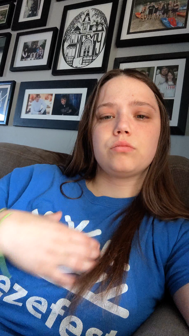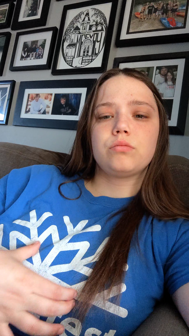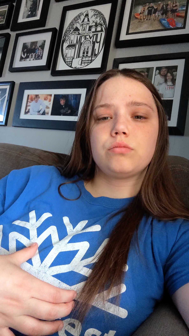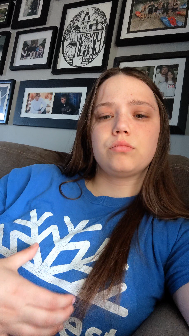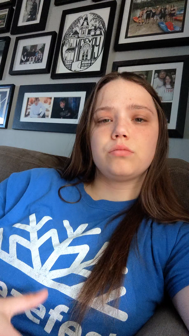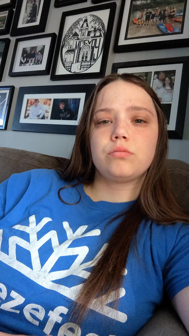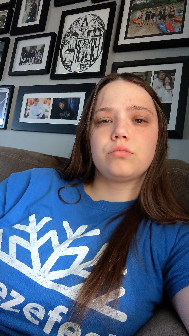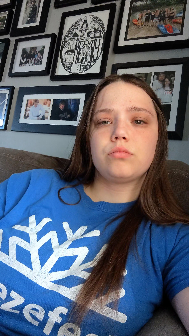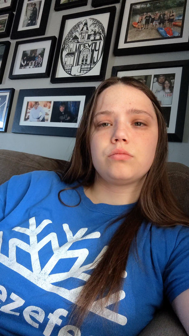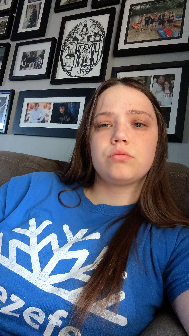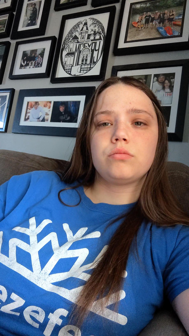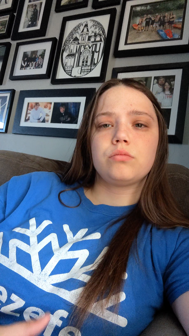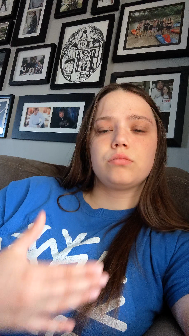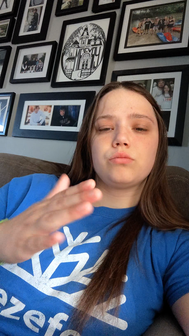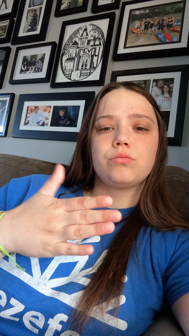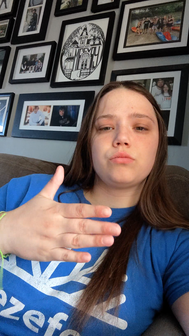share